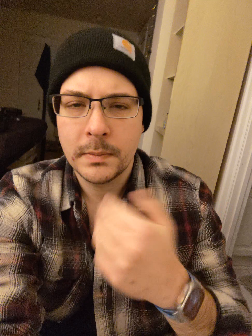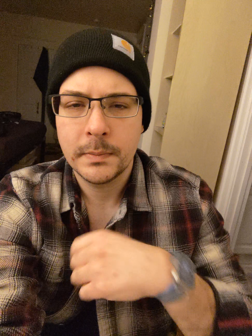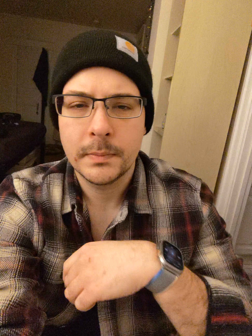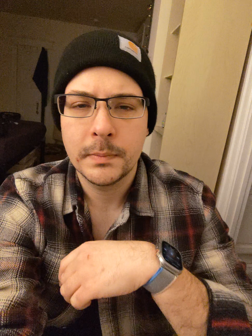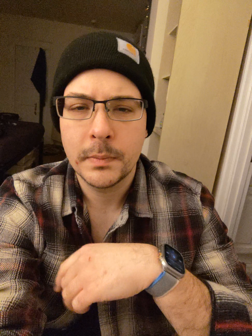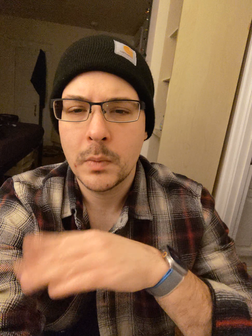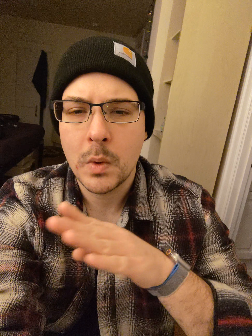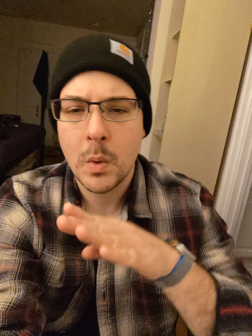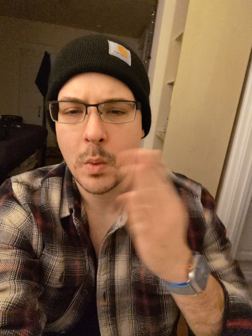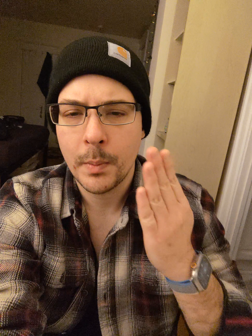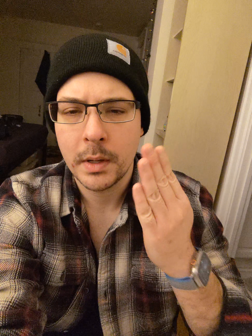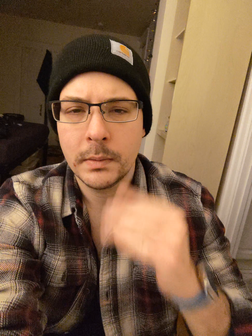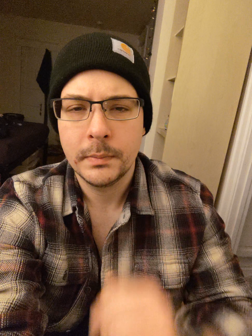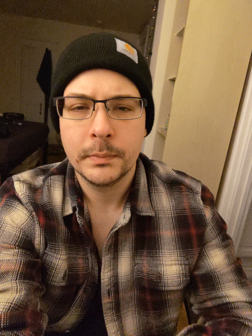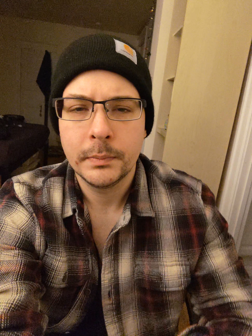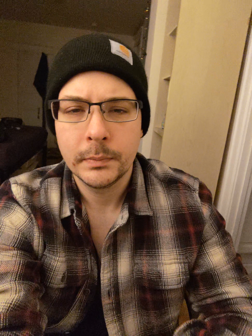open